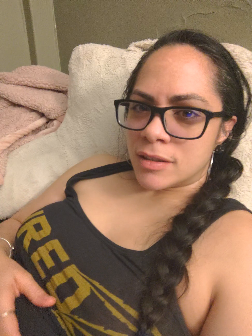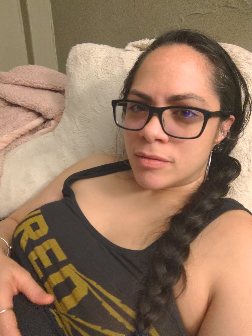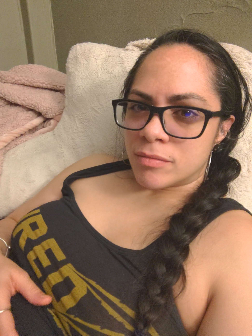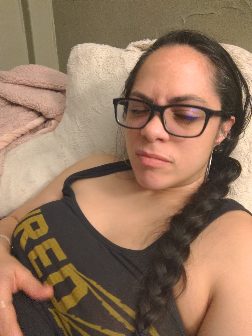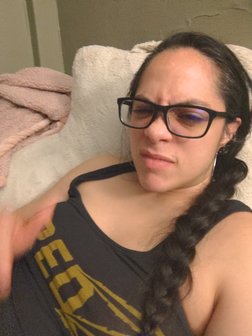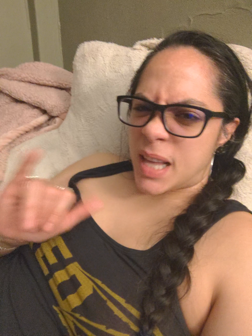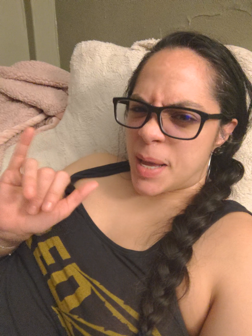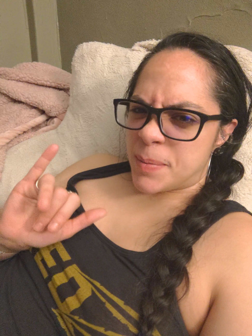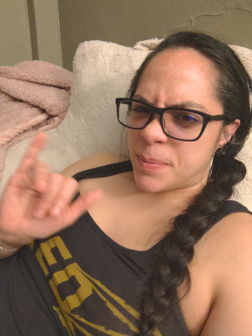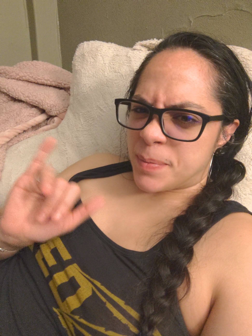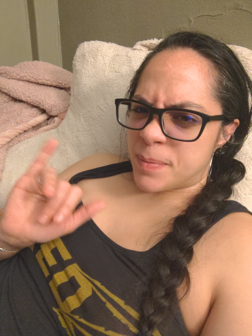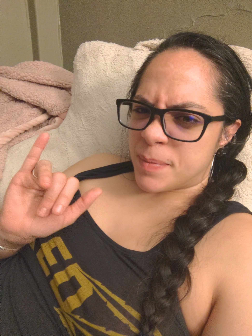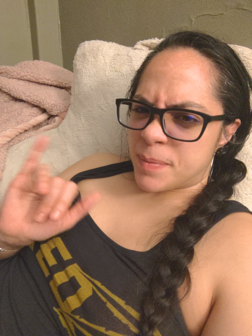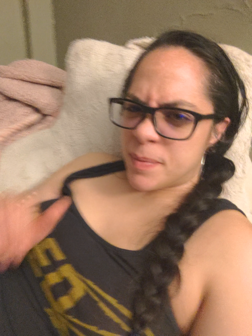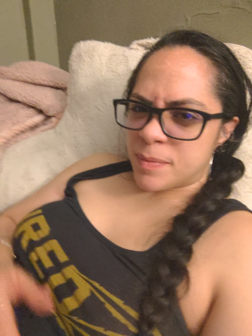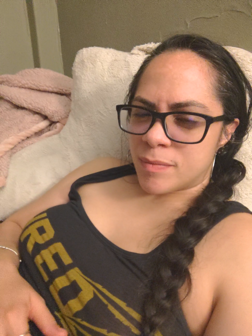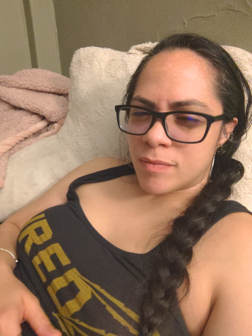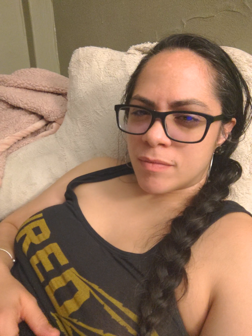same